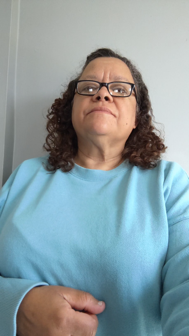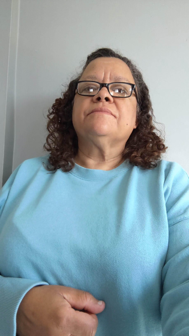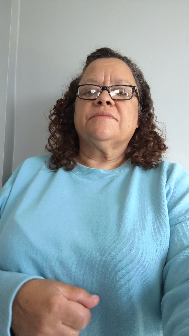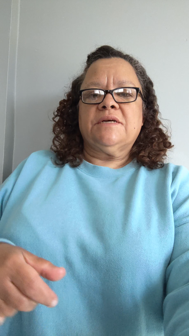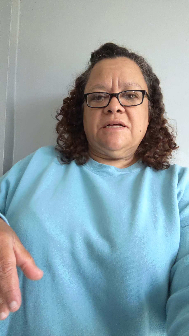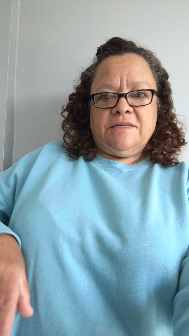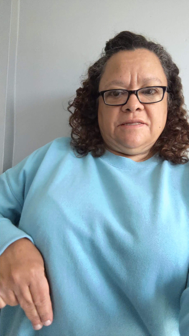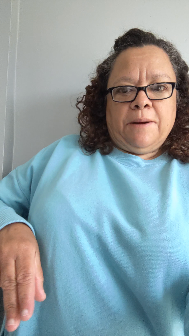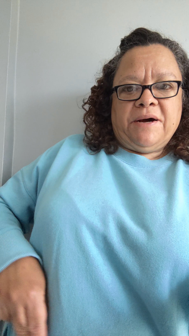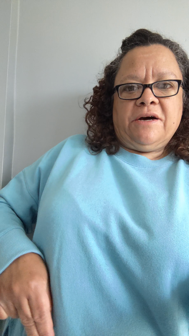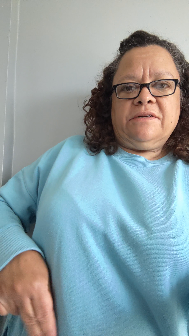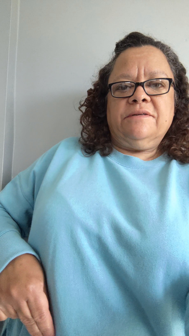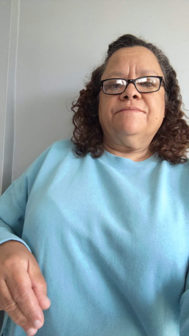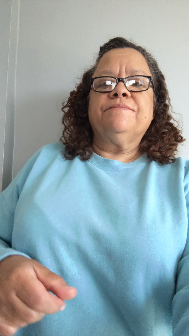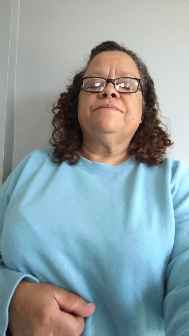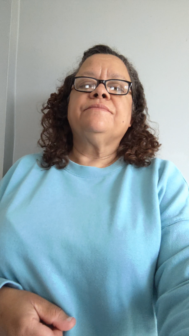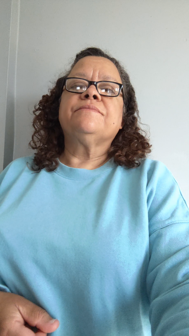diaper